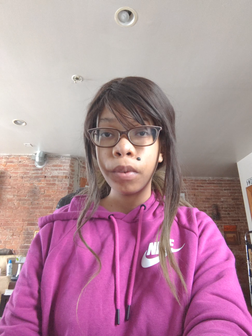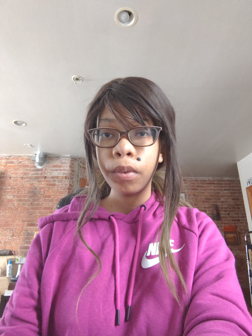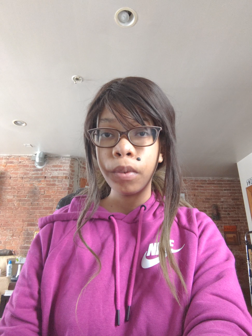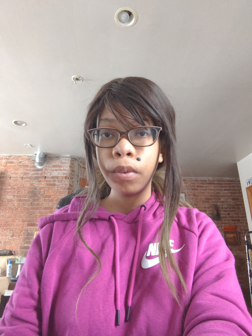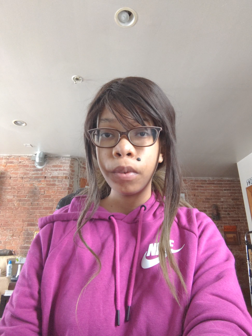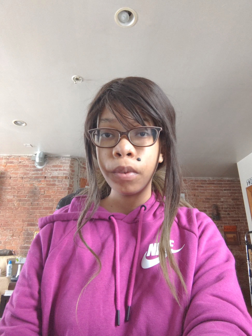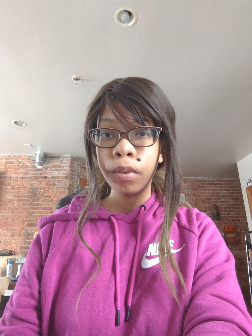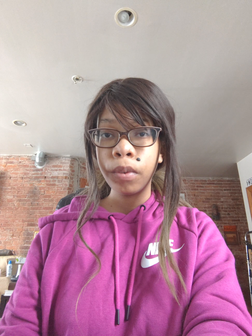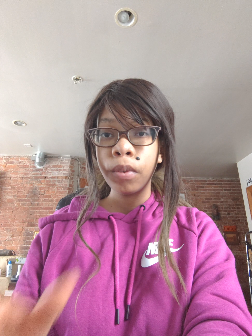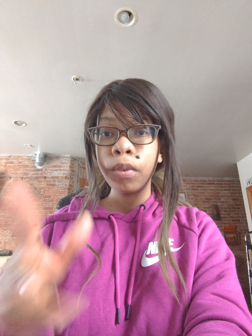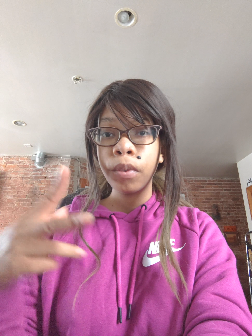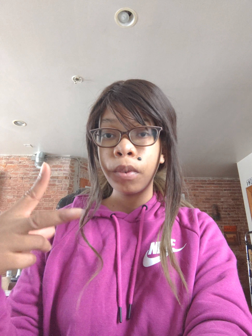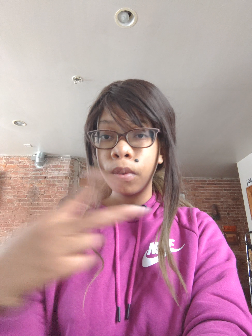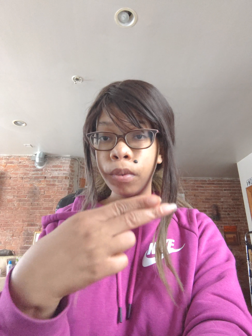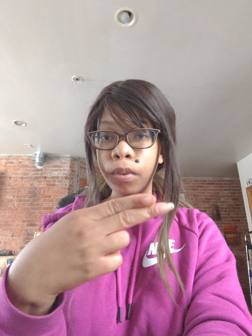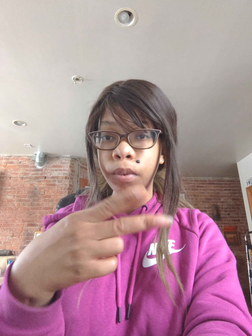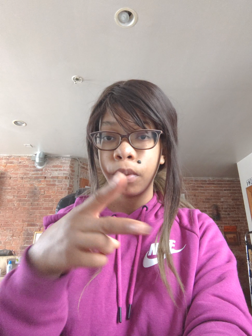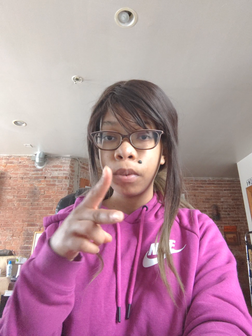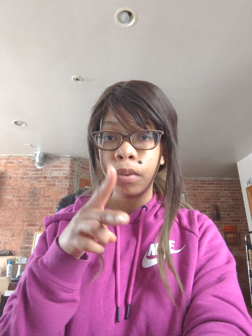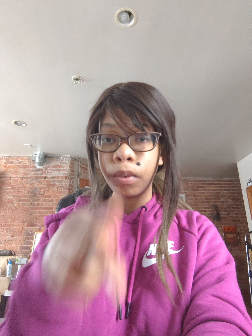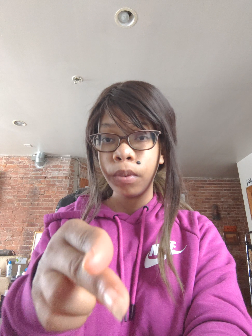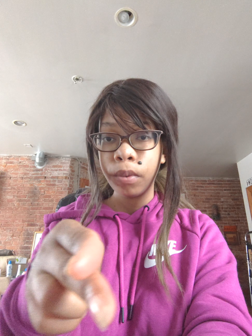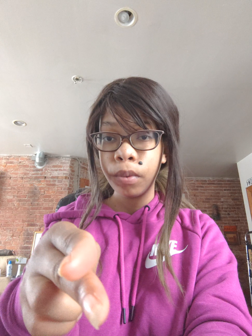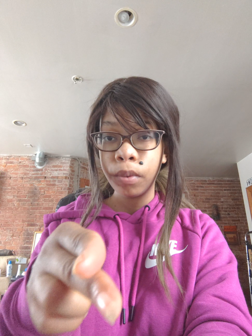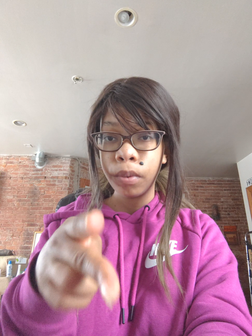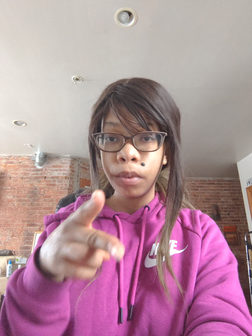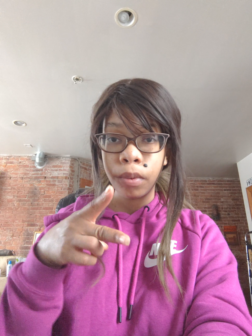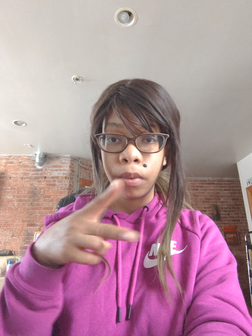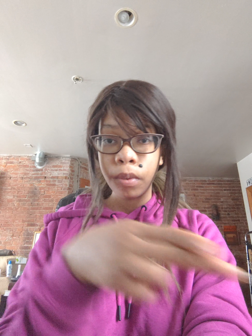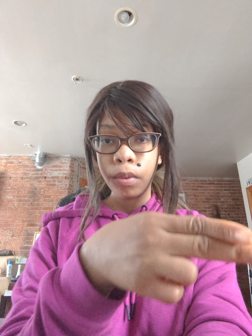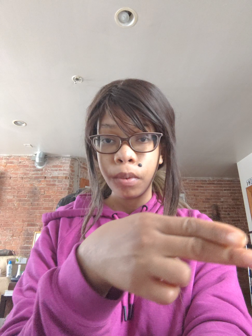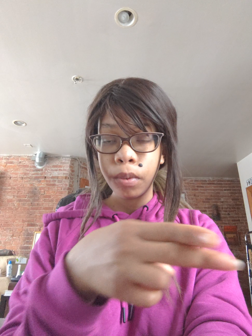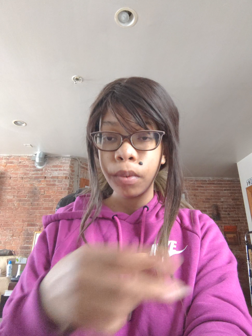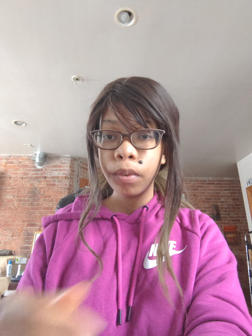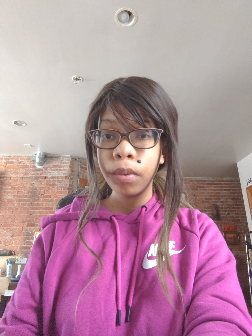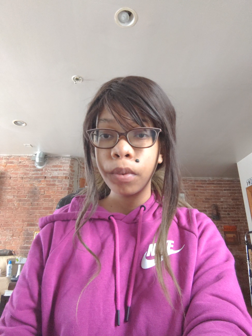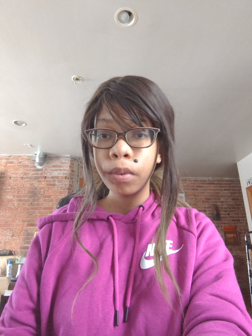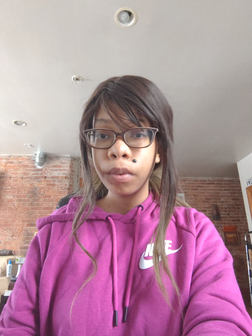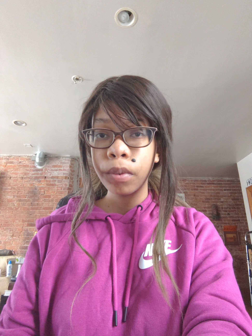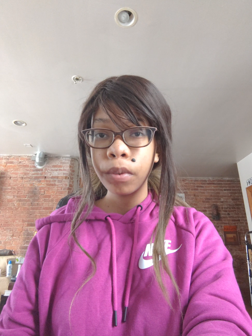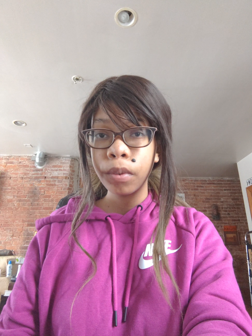cut